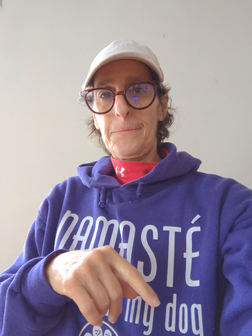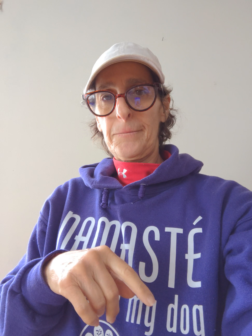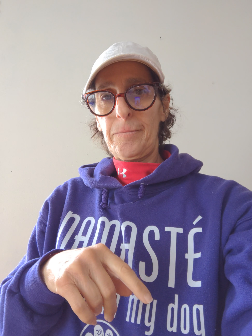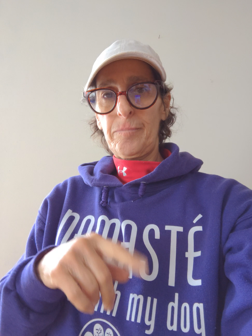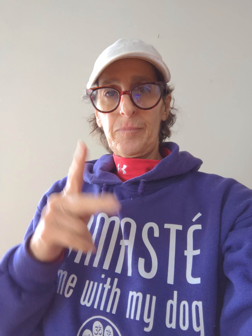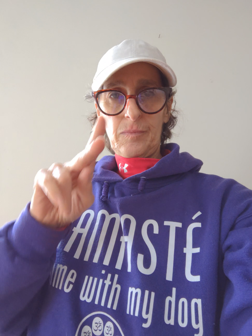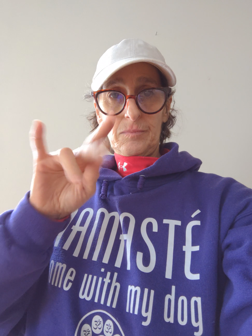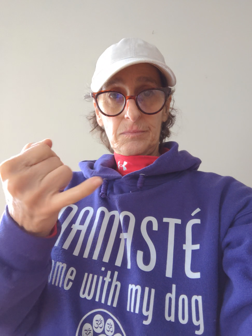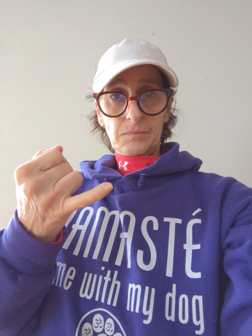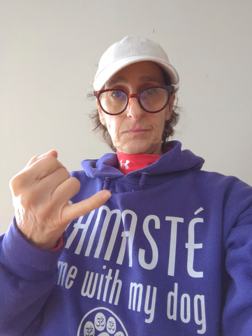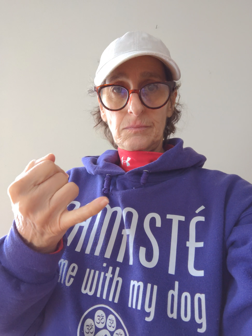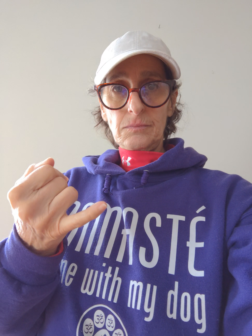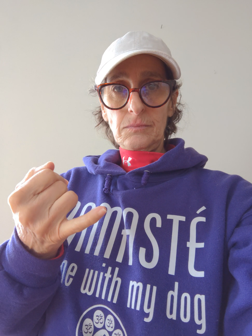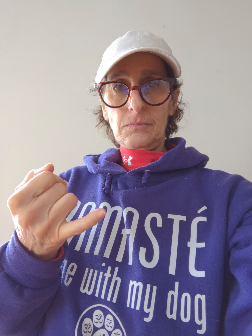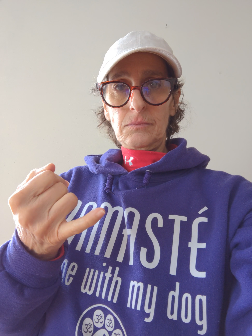pajamas